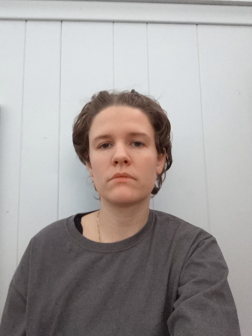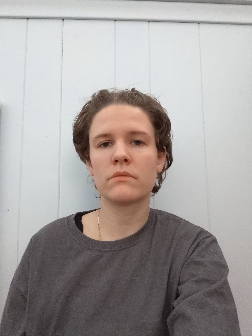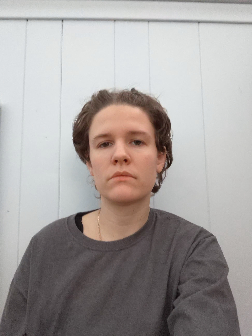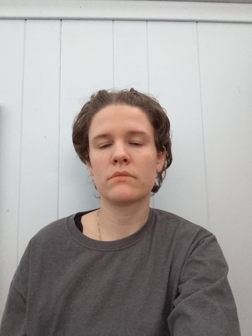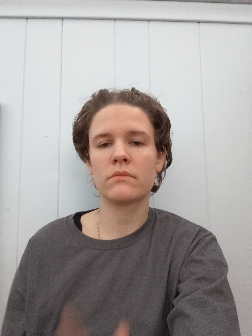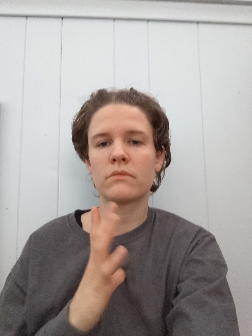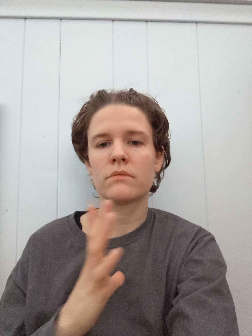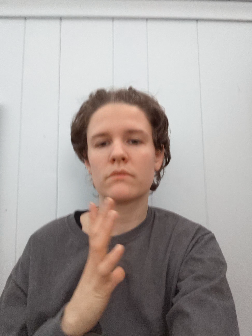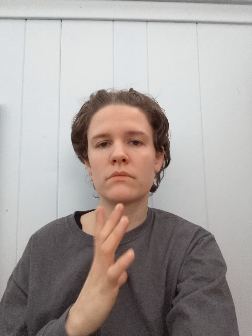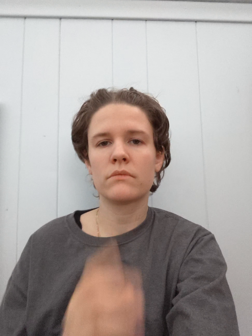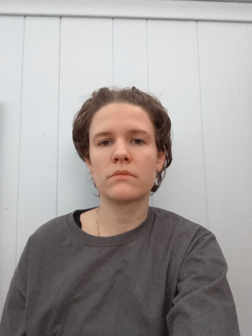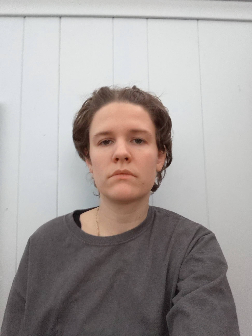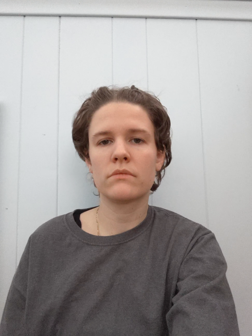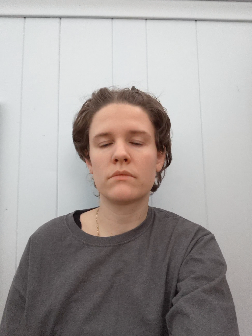fine